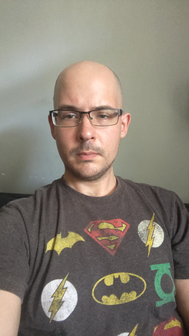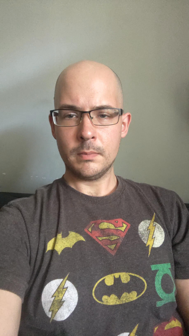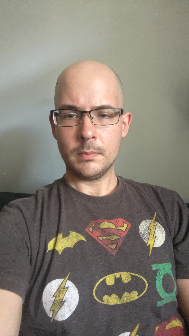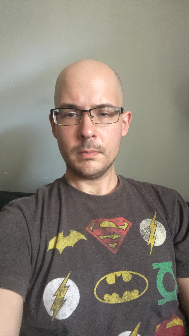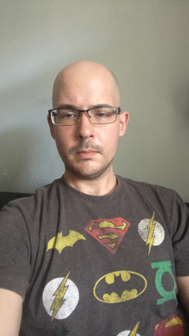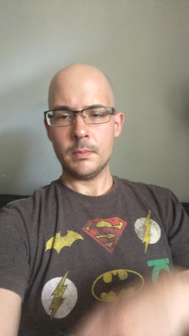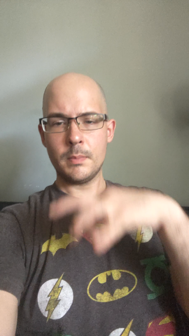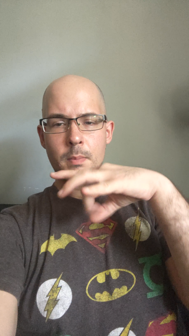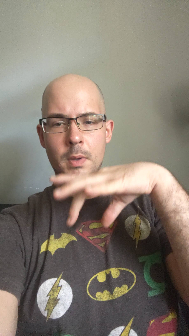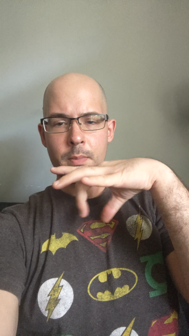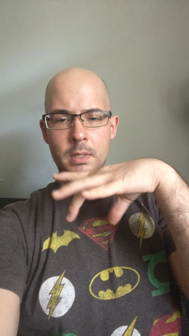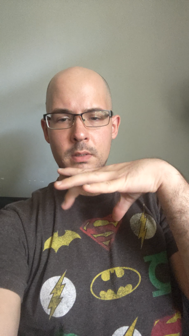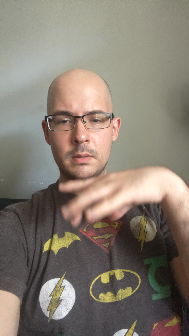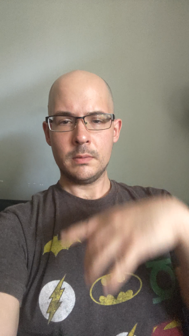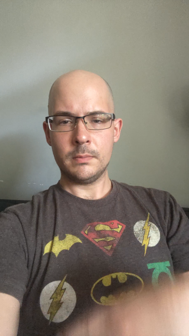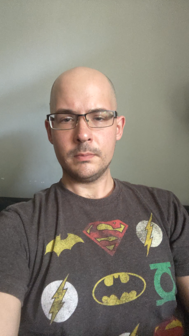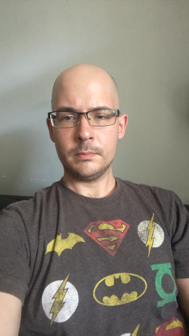pumpkin